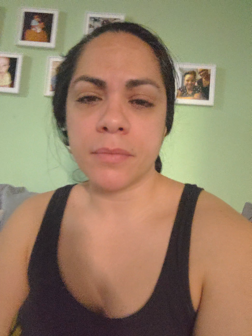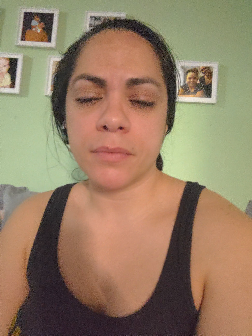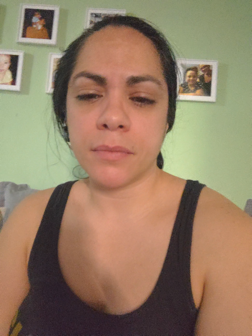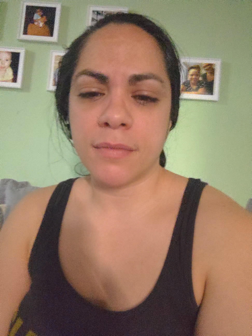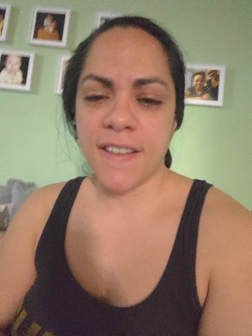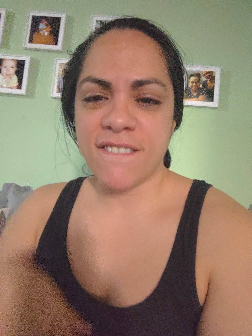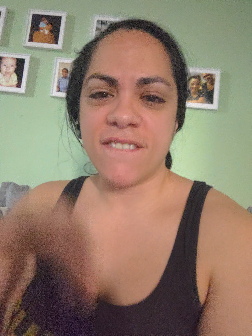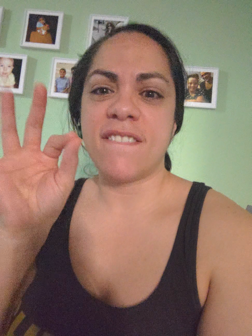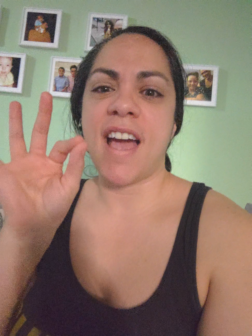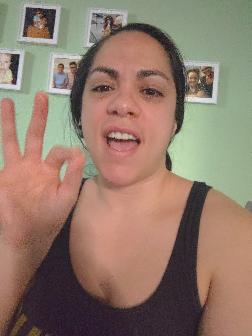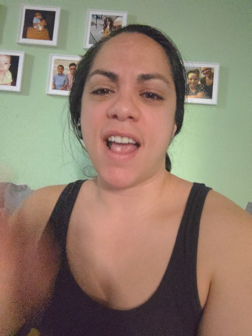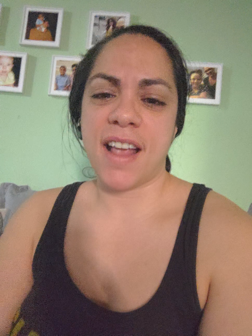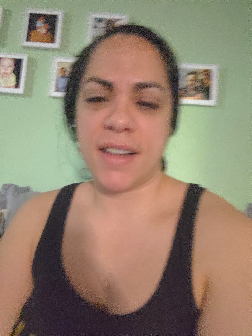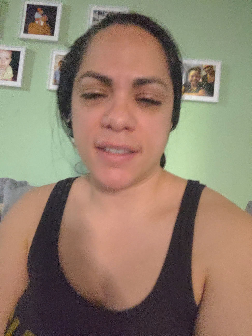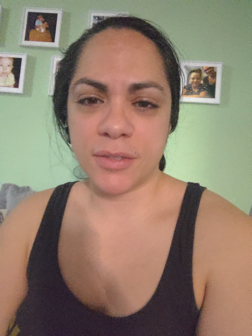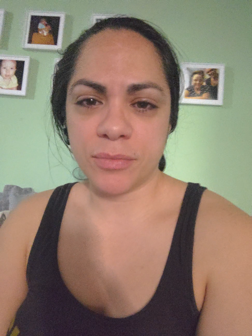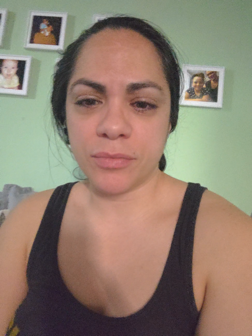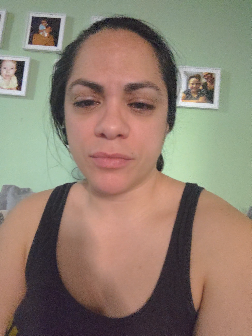find